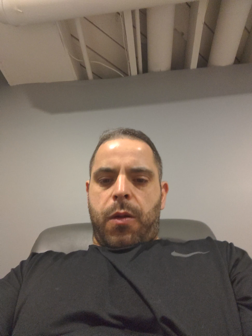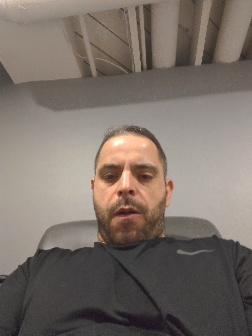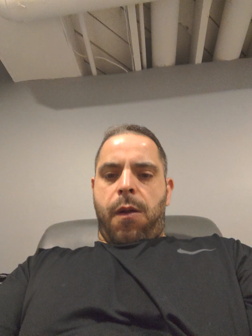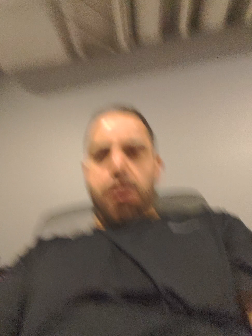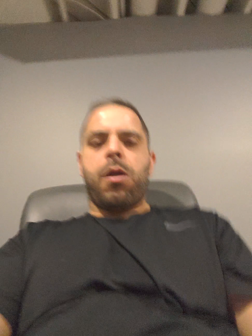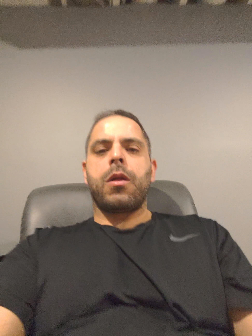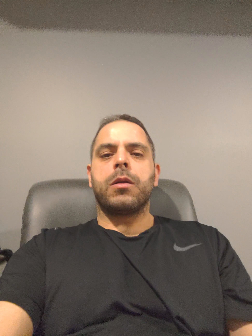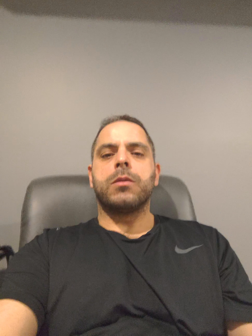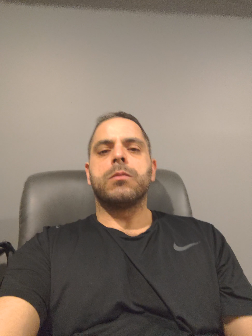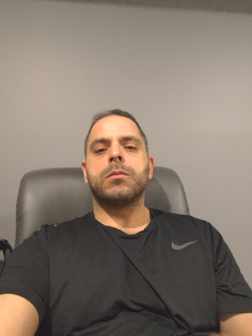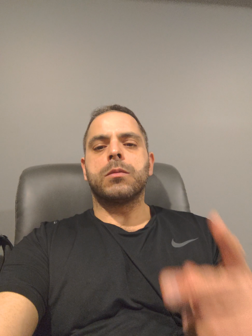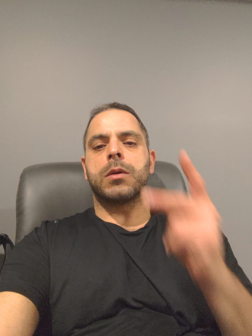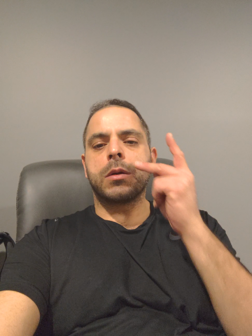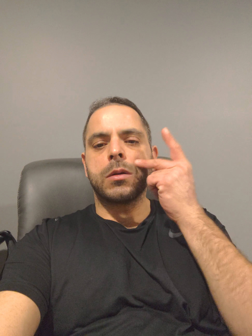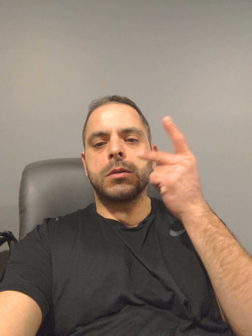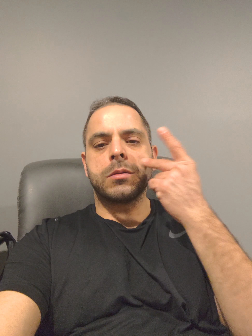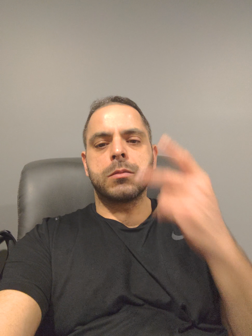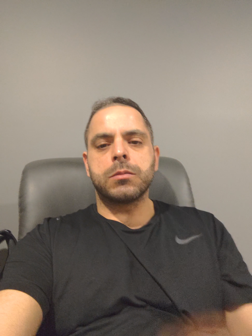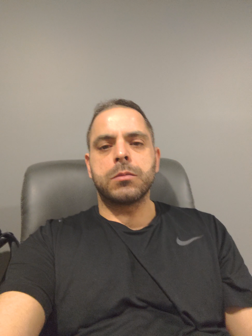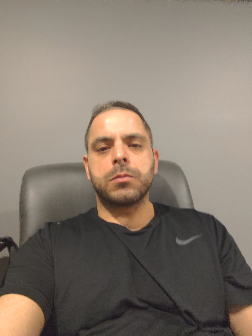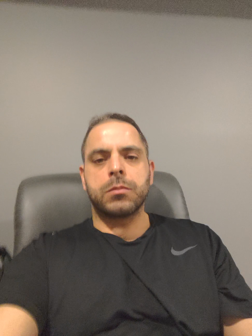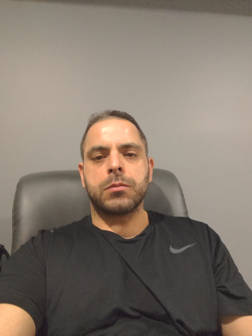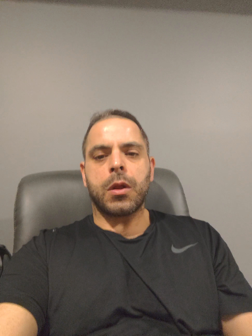kitty